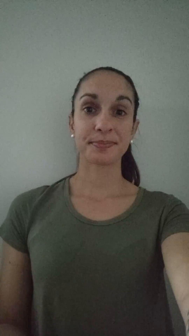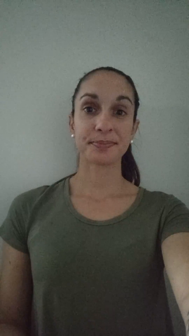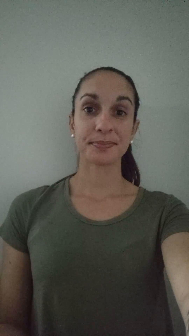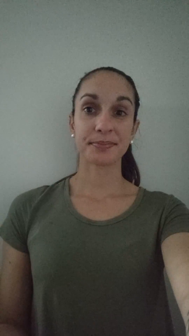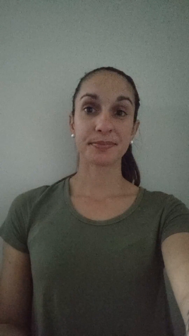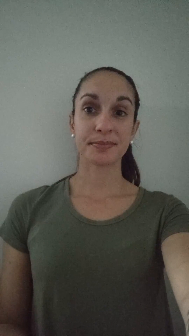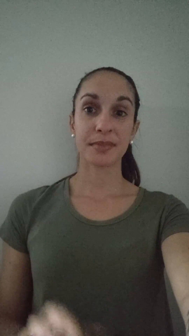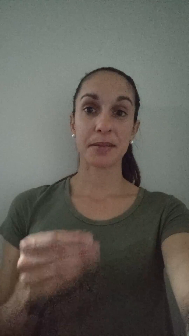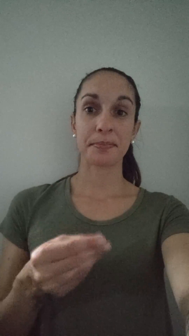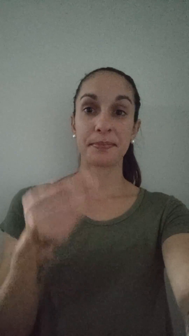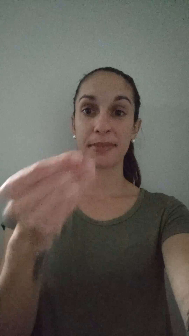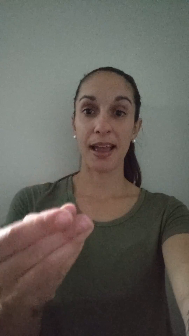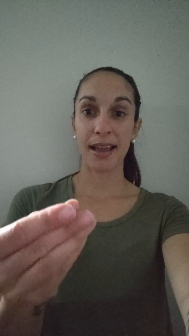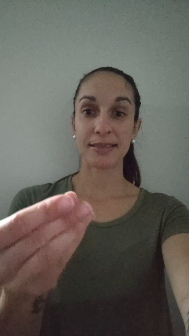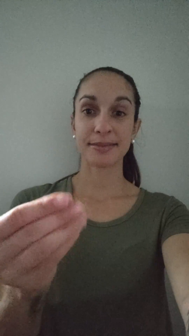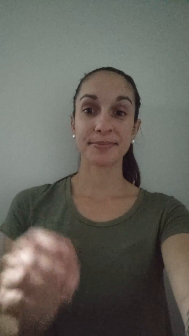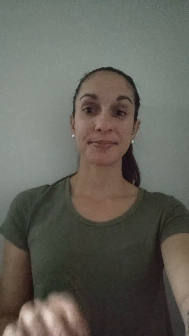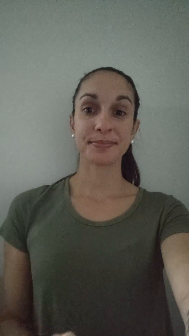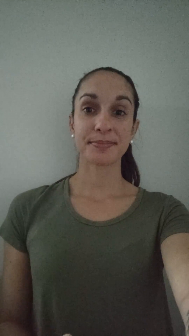buy